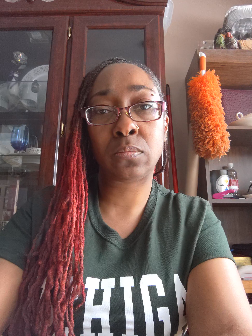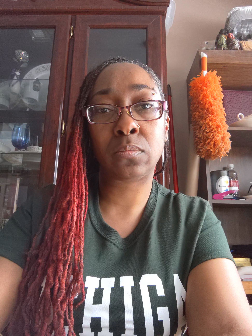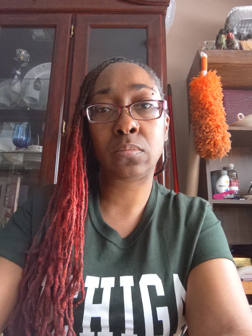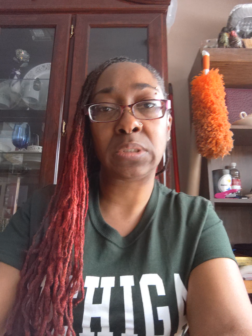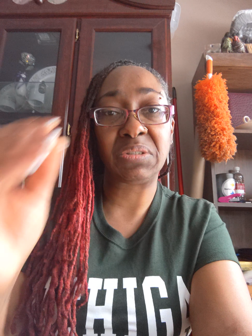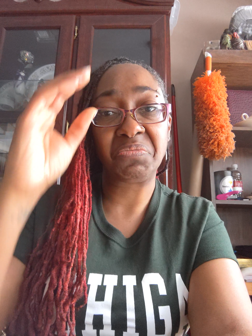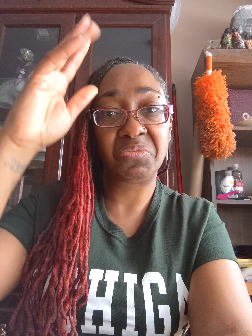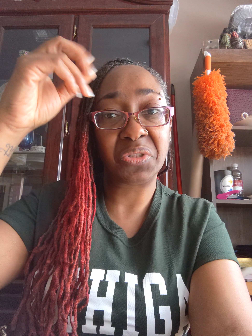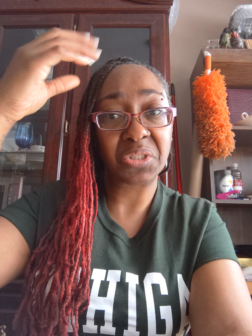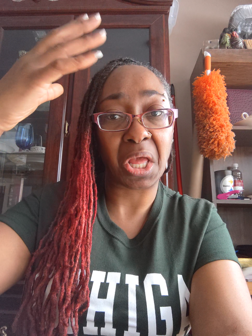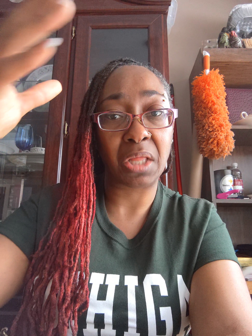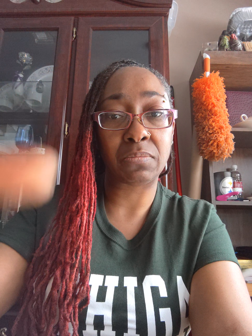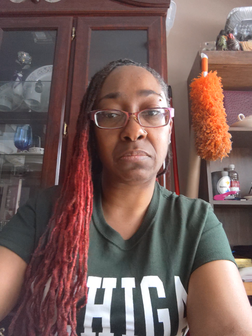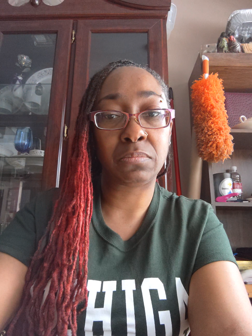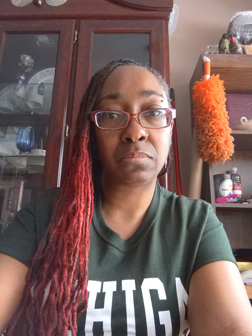sun